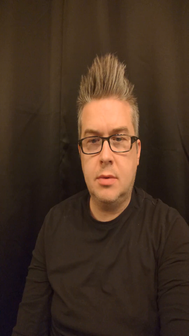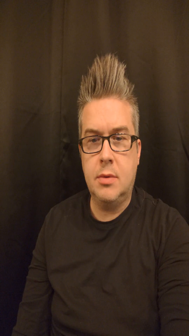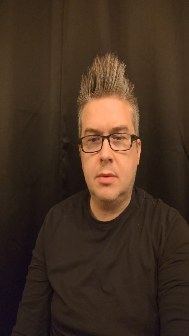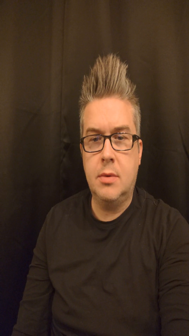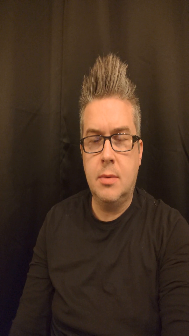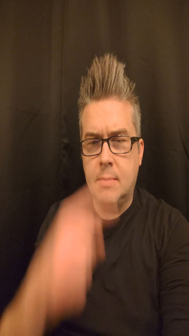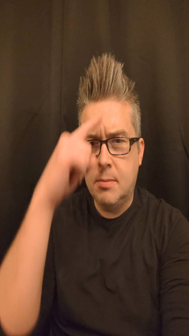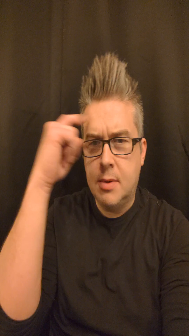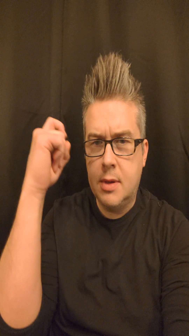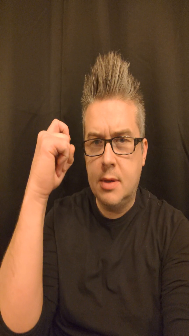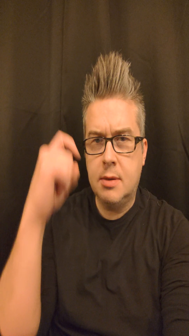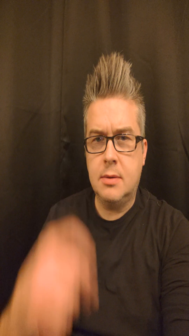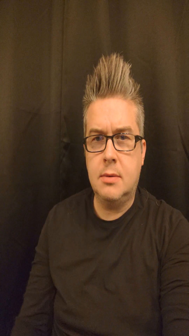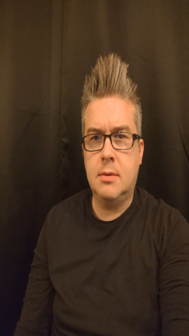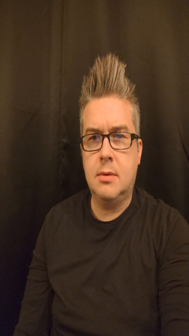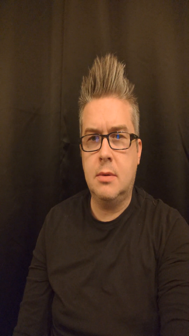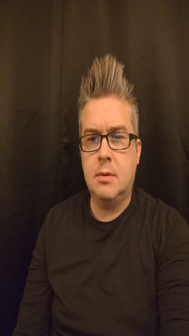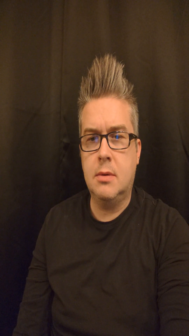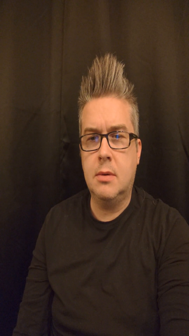because